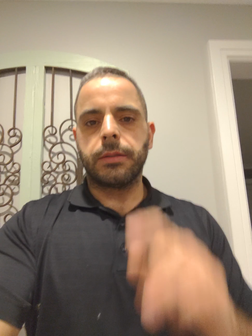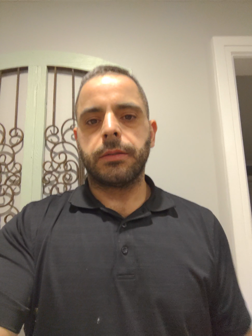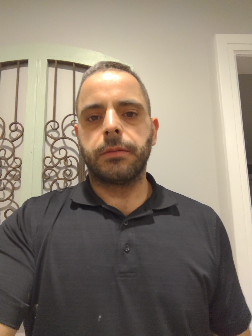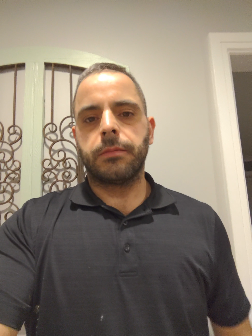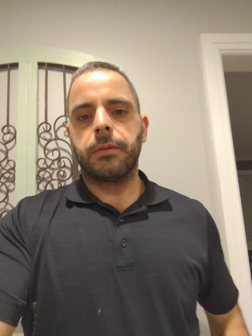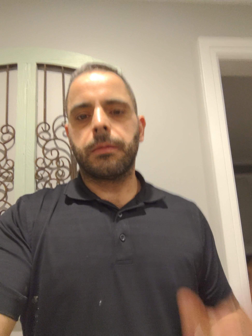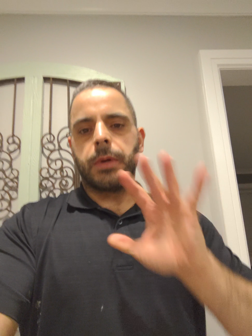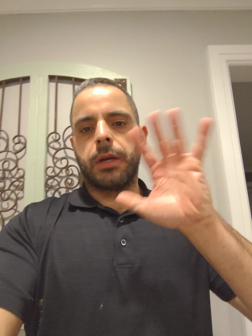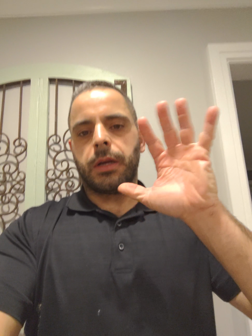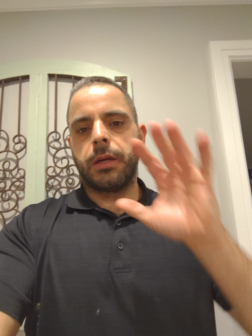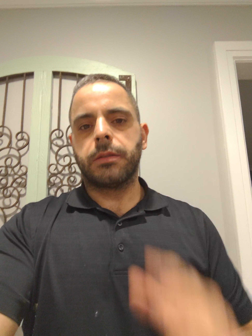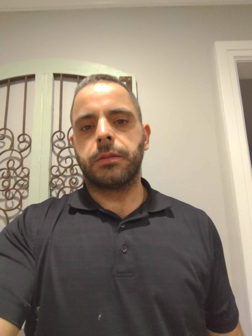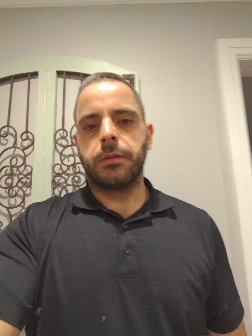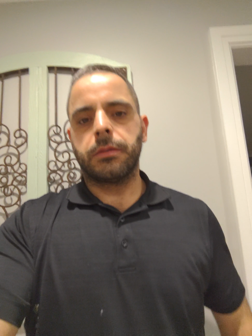bye